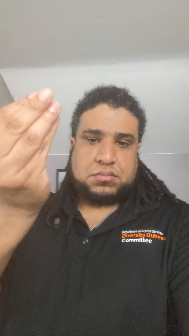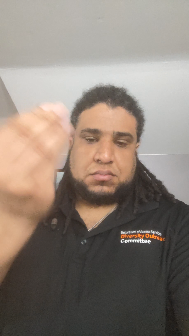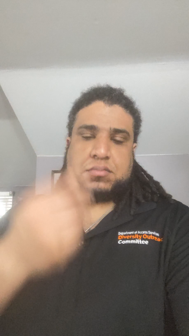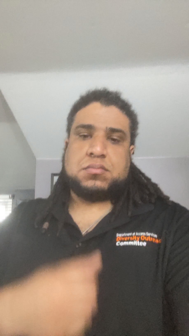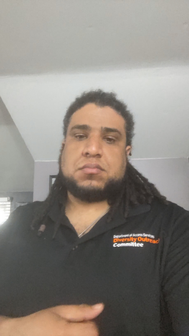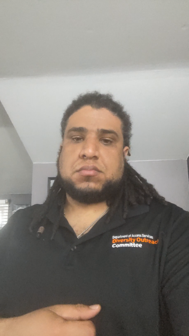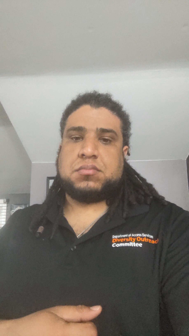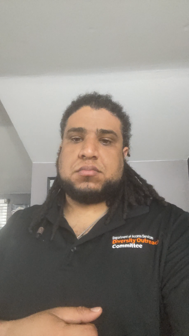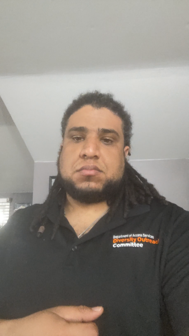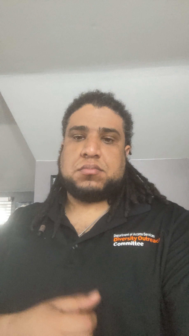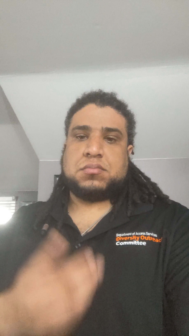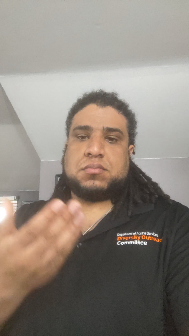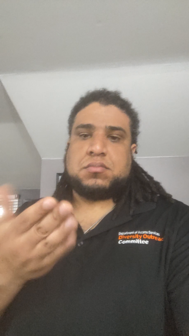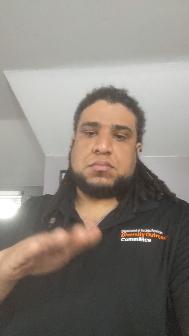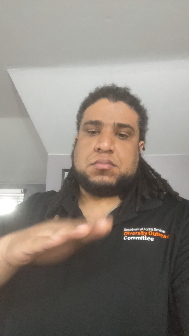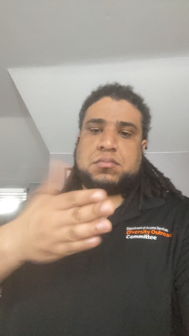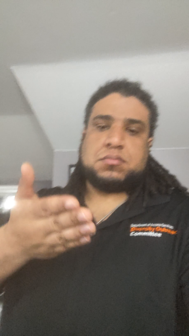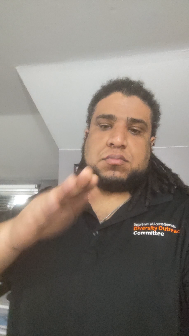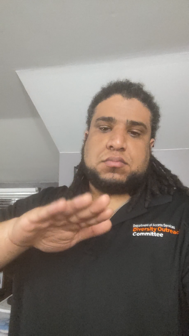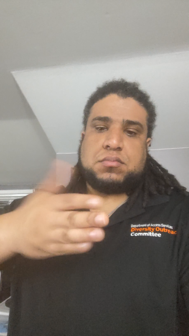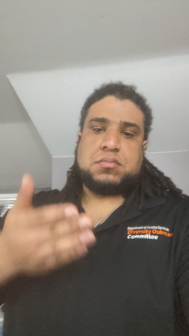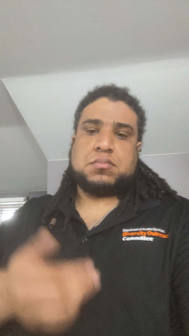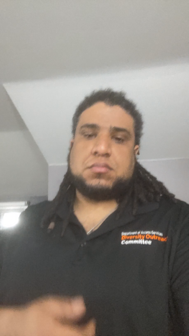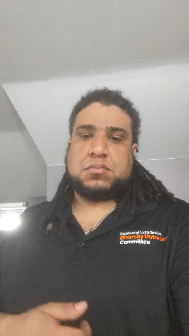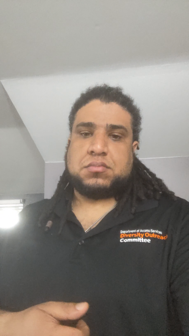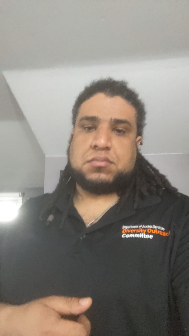kitchen